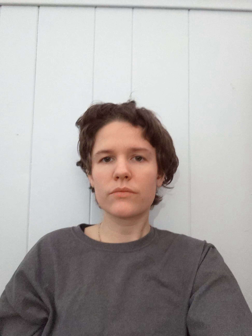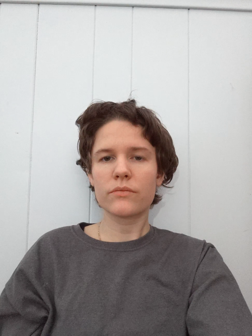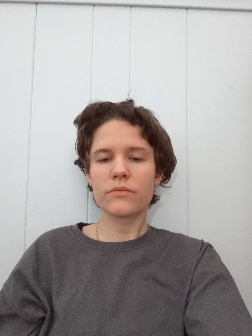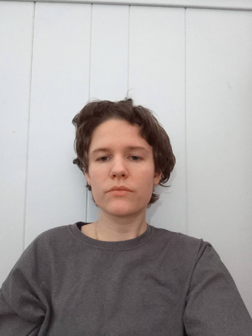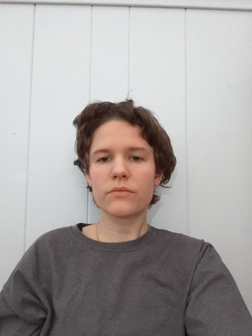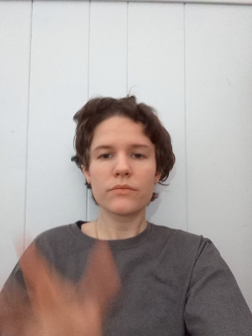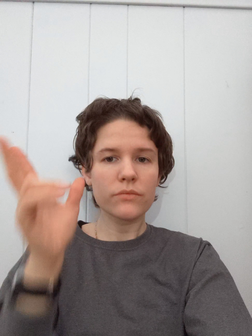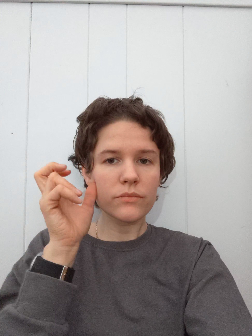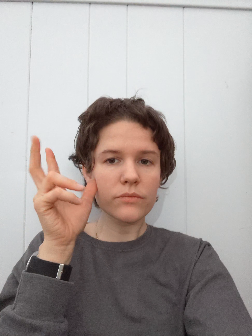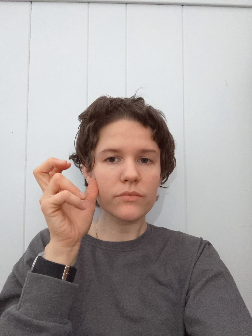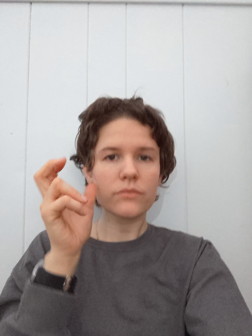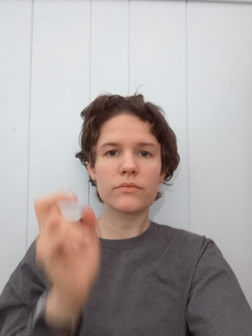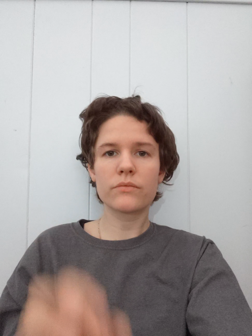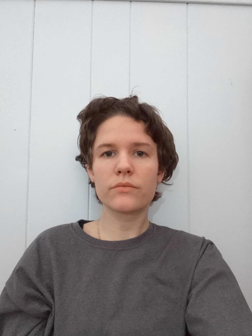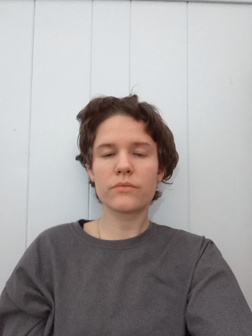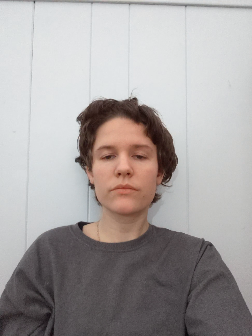hear